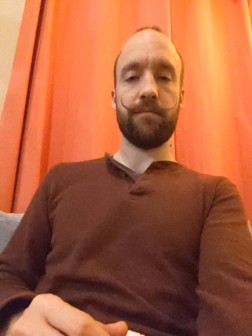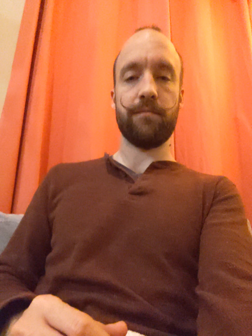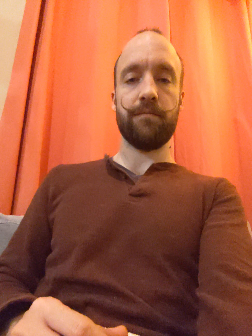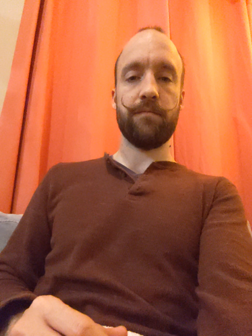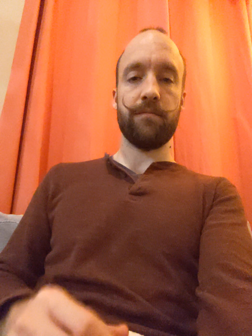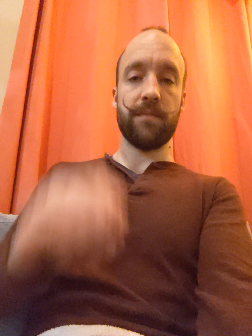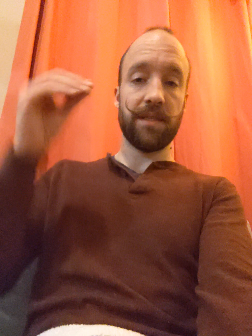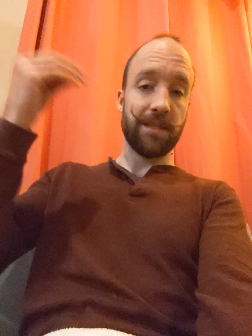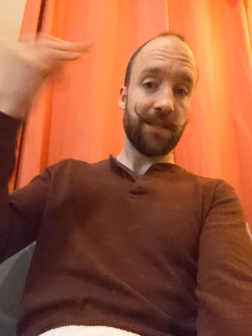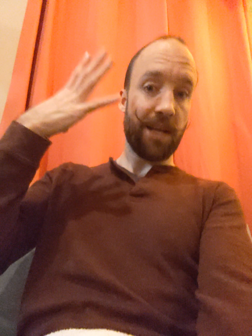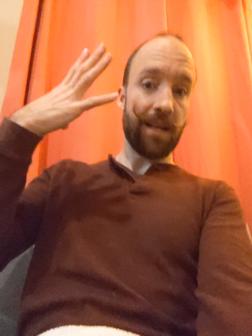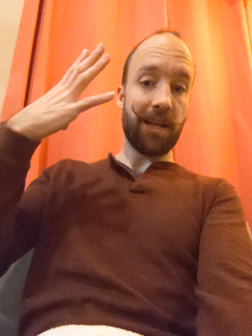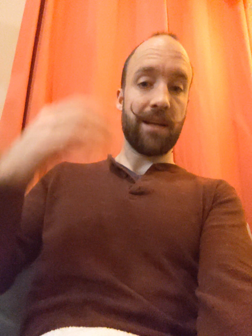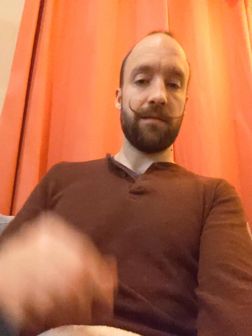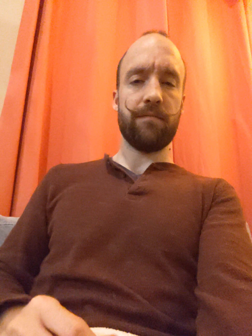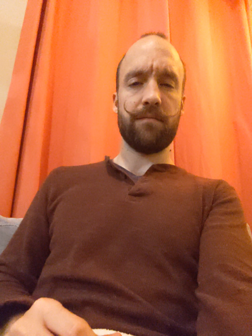sun